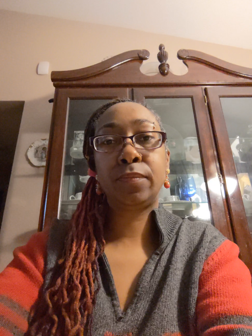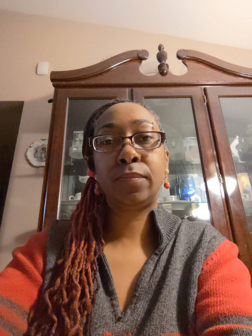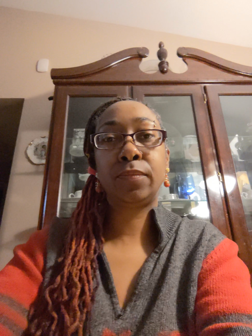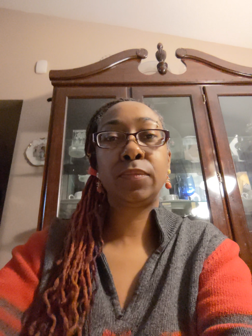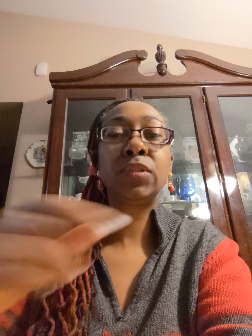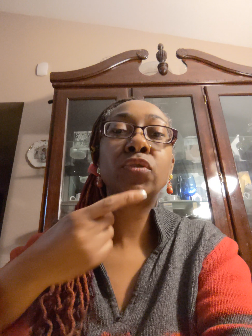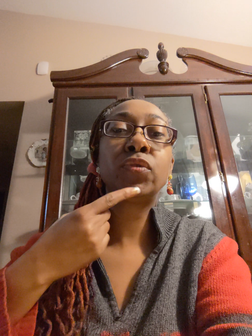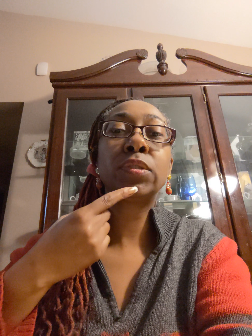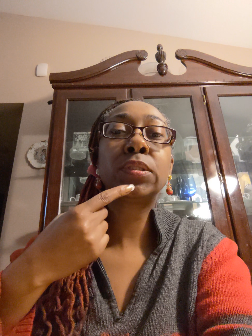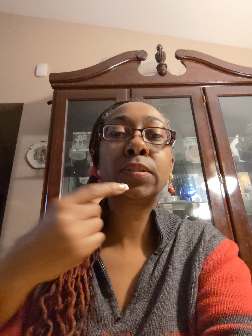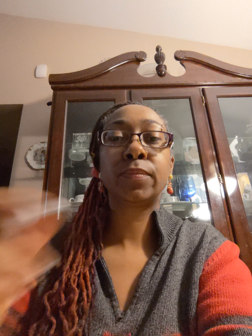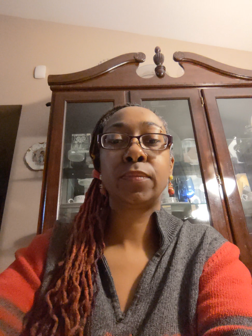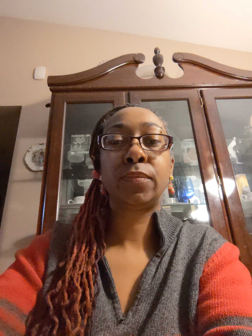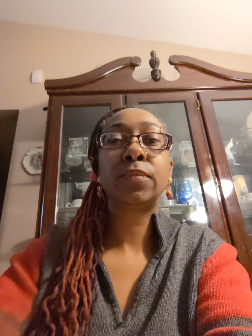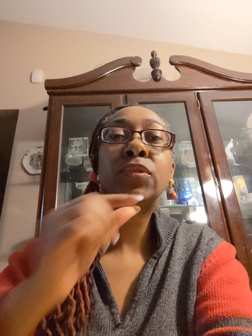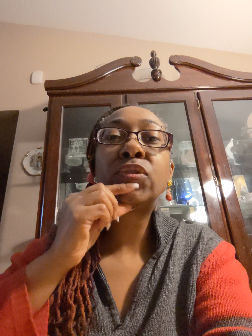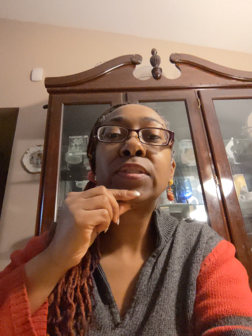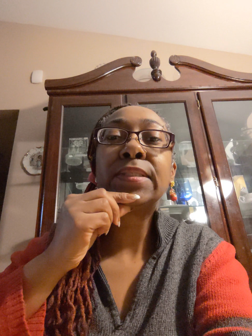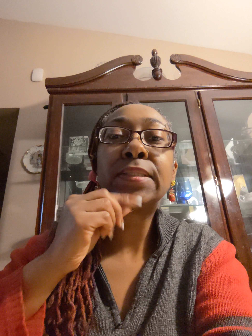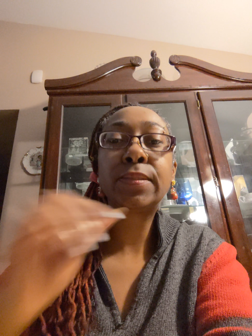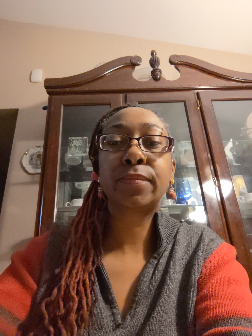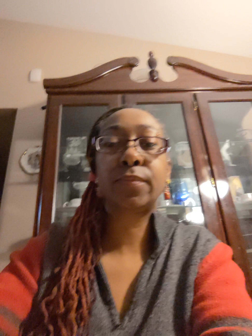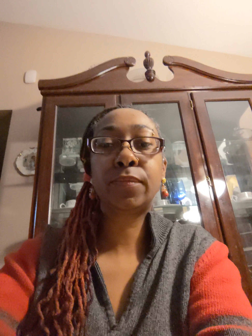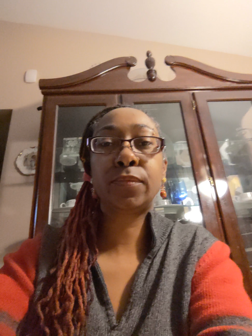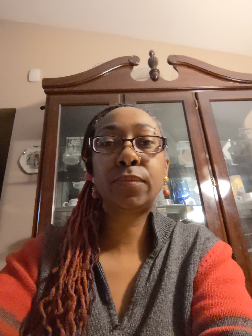chin